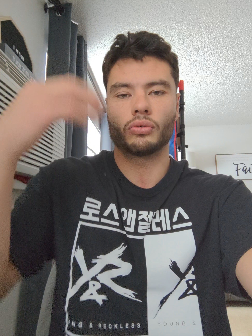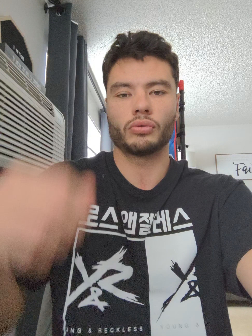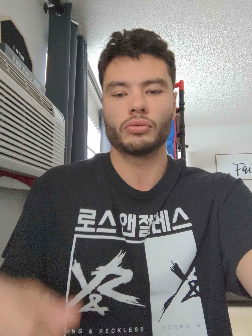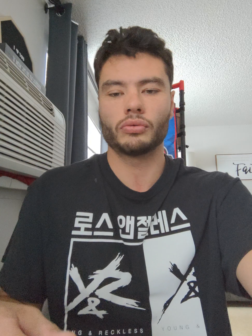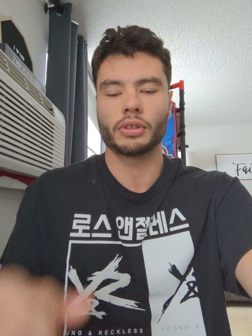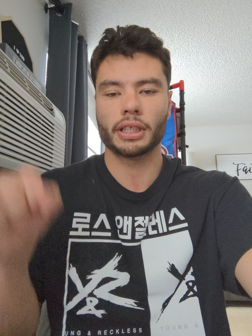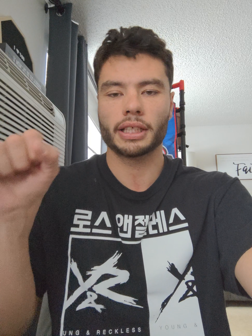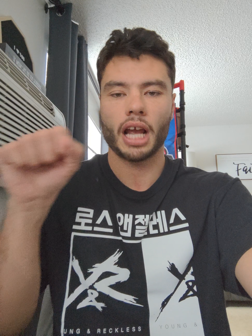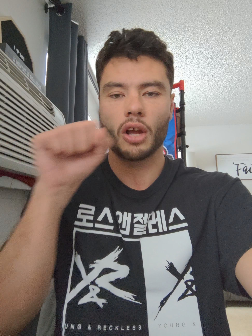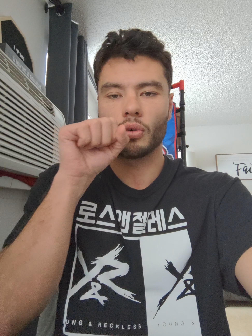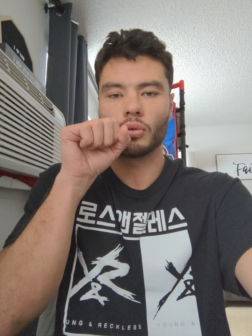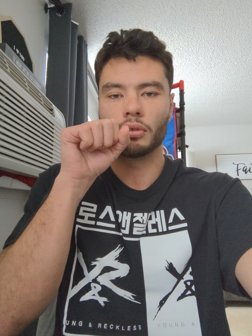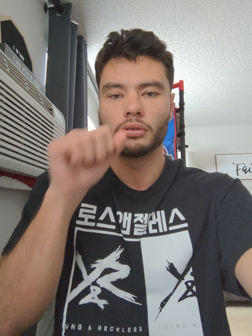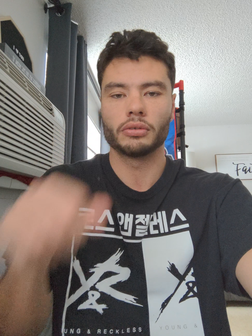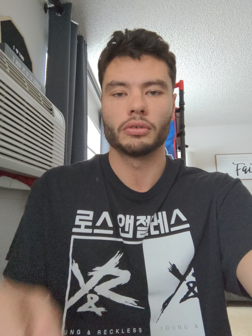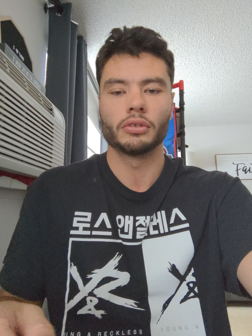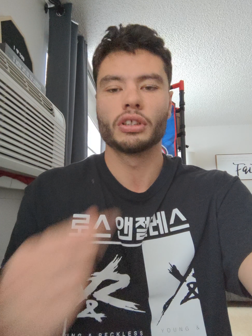carrot